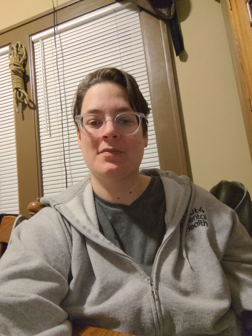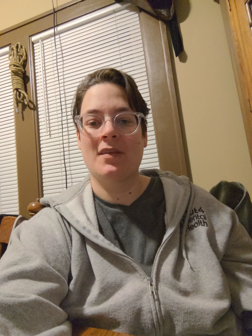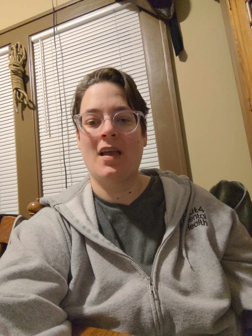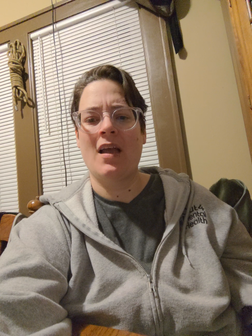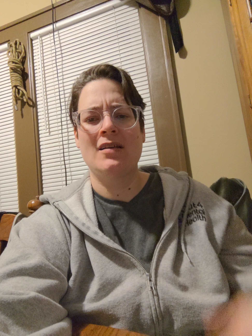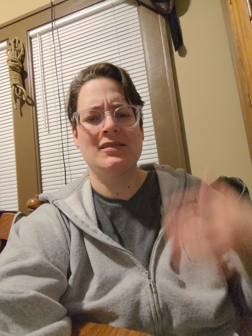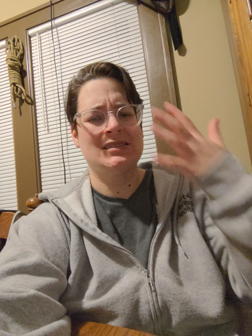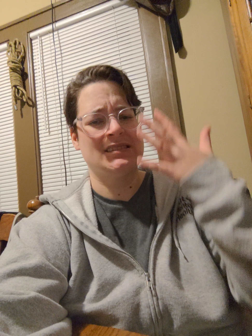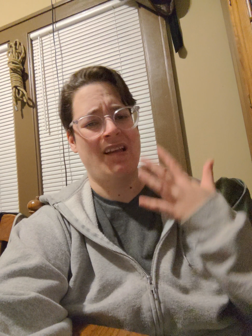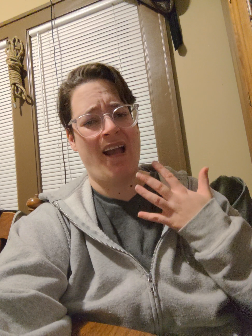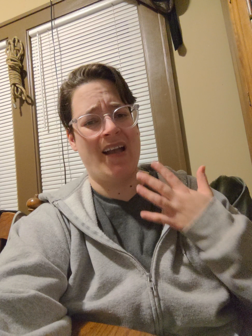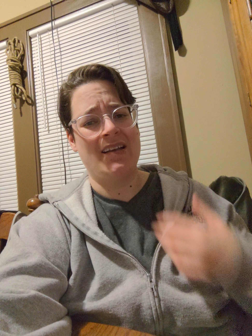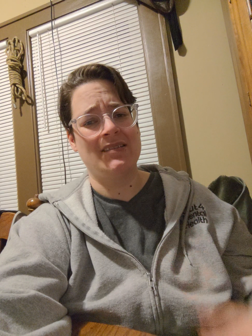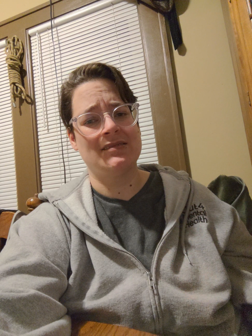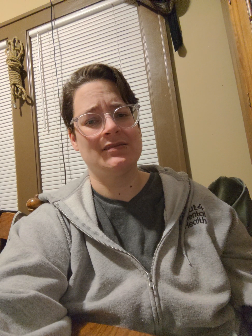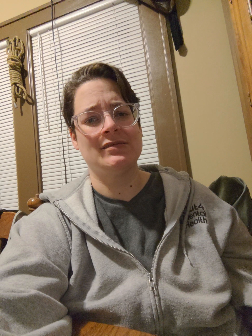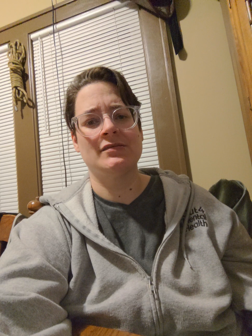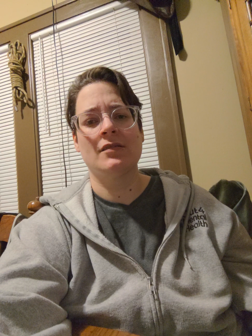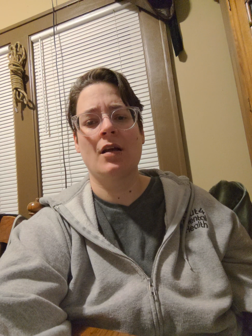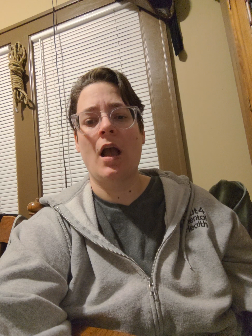sad